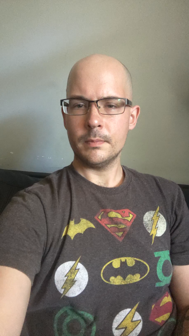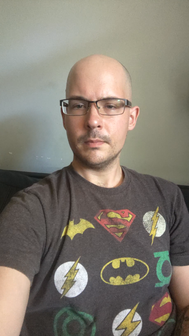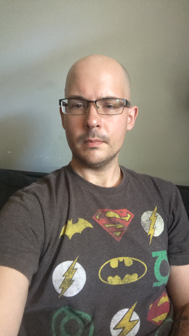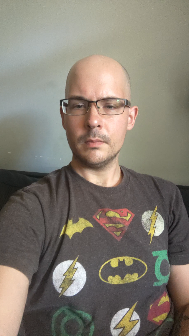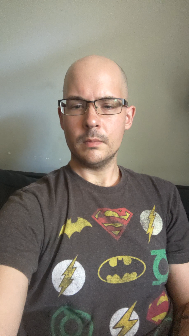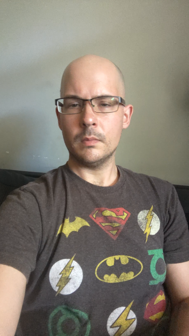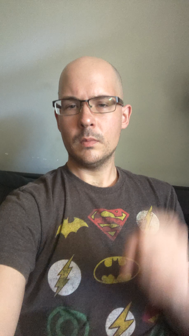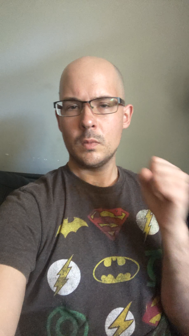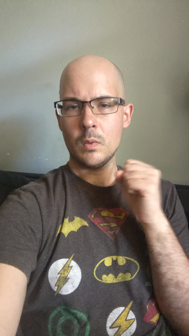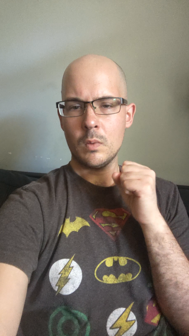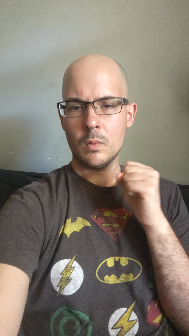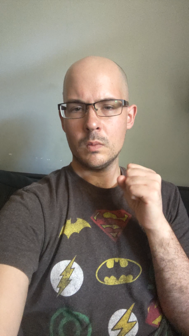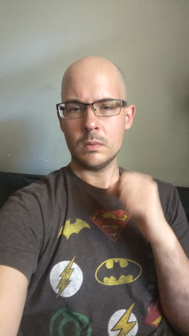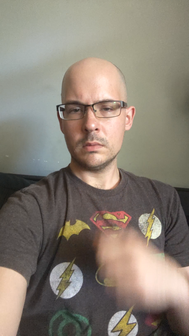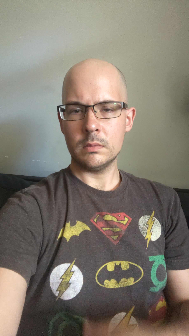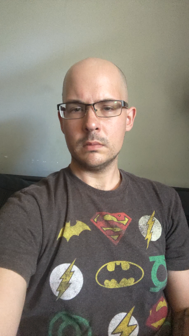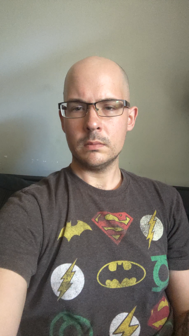cold